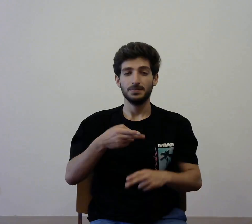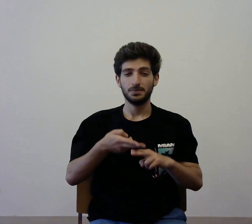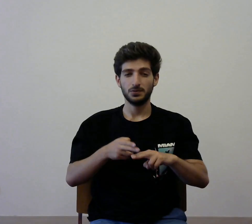bu